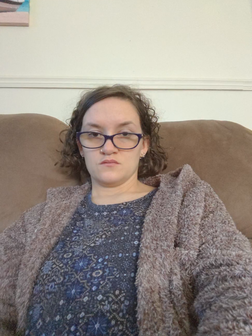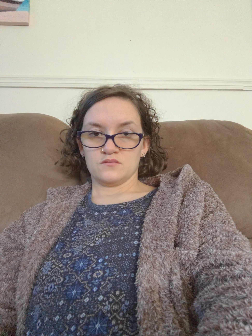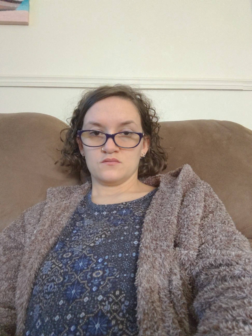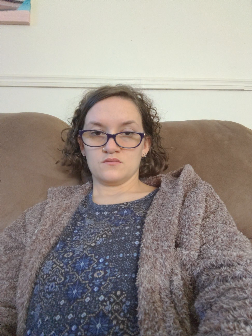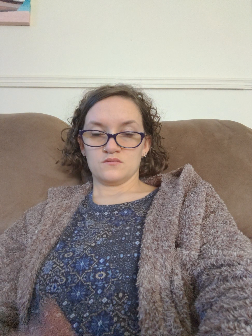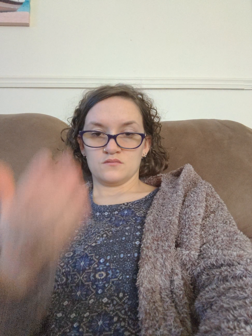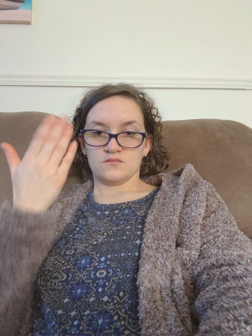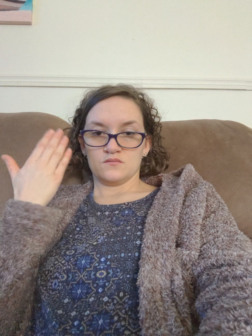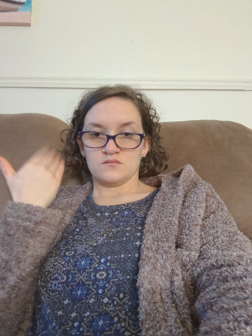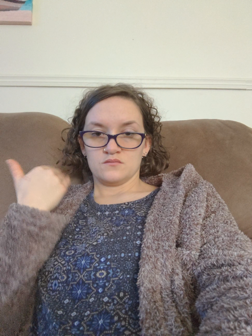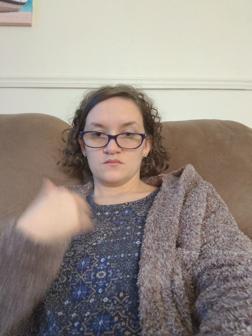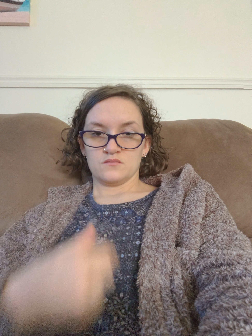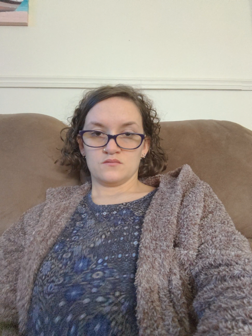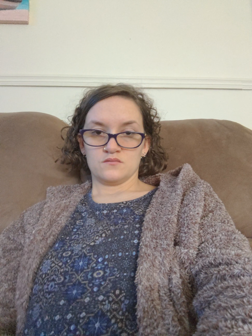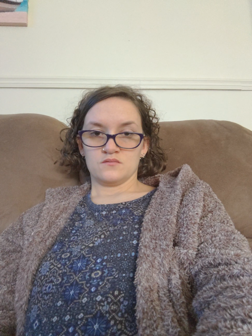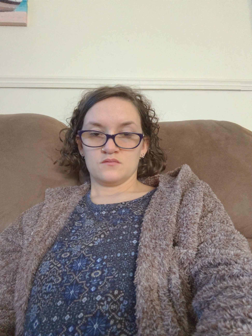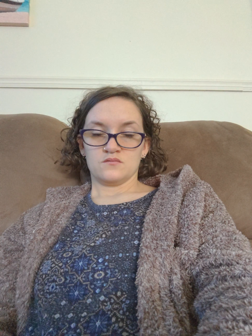before